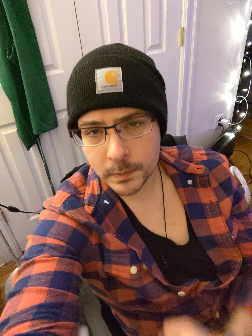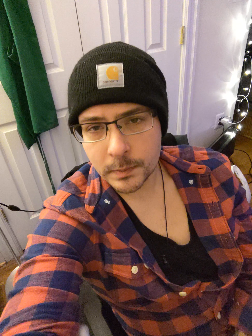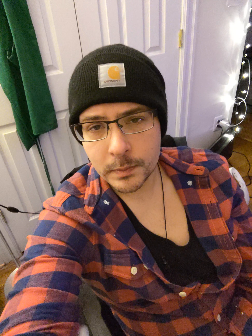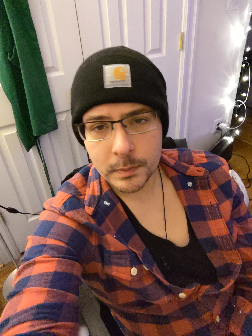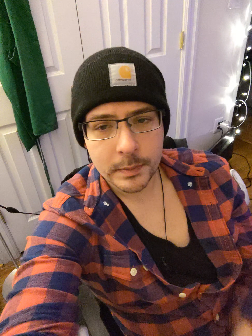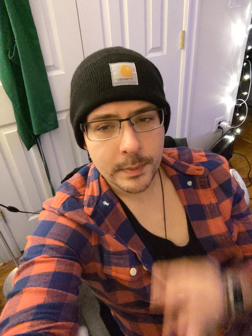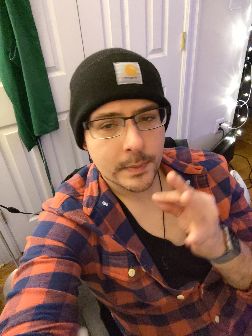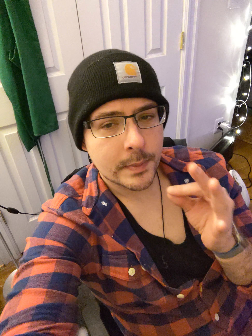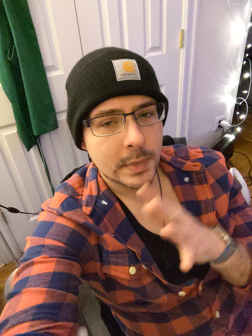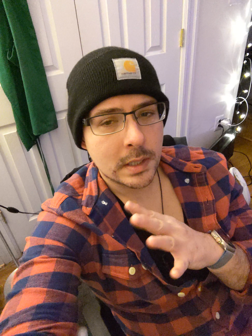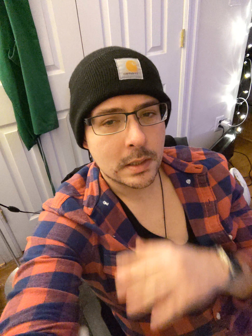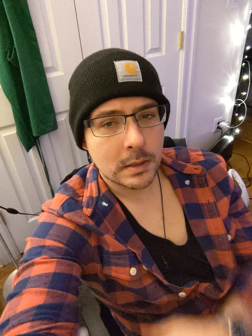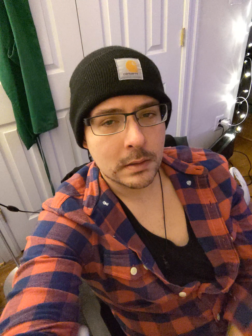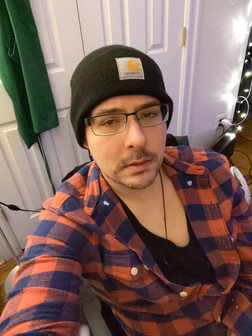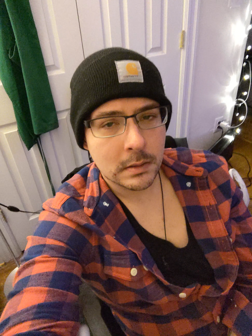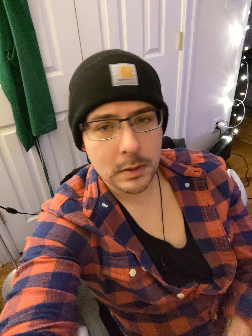bee